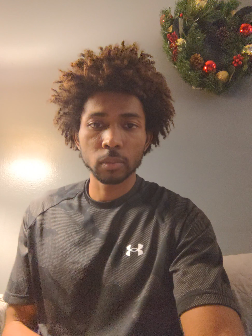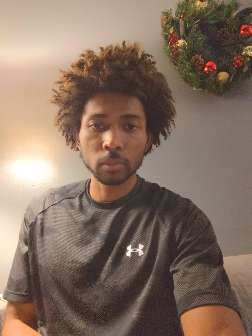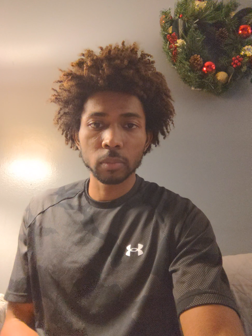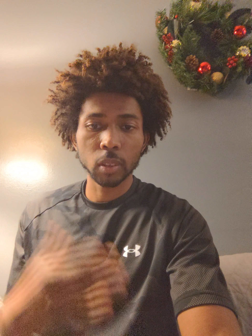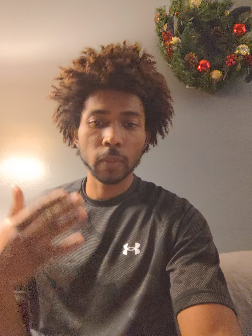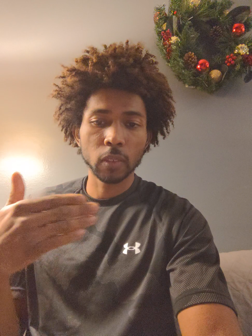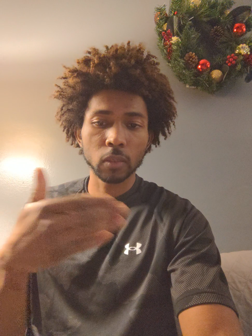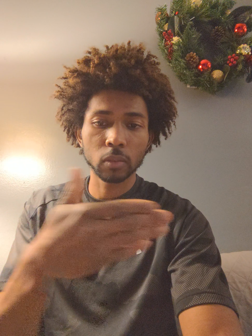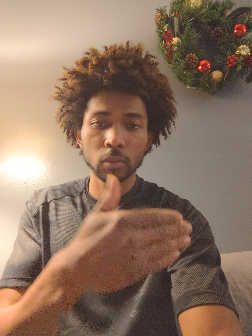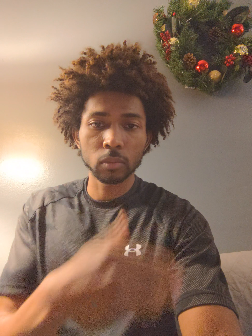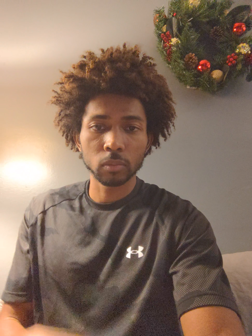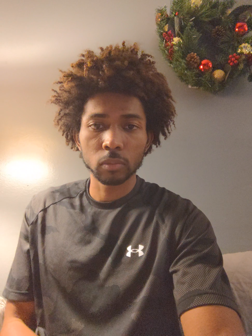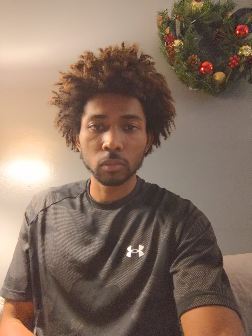fish